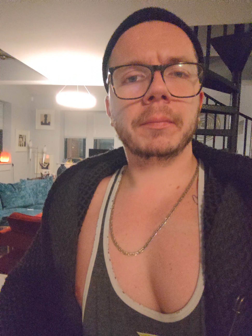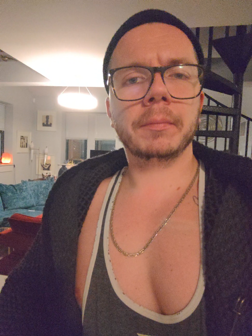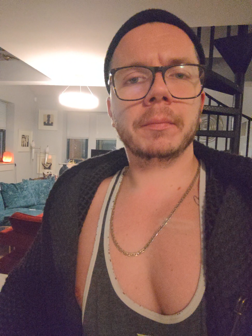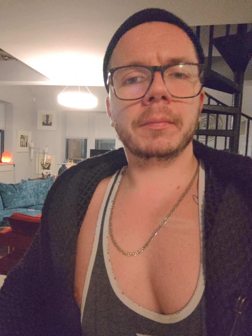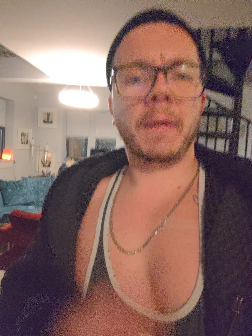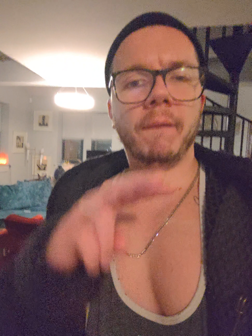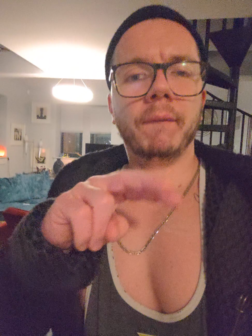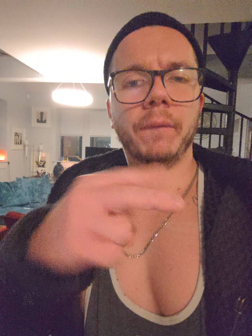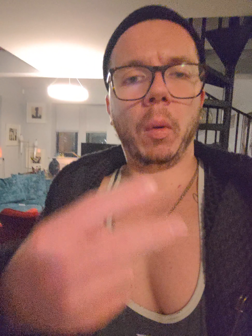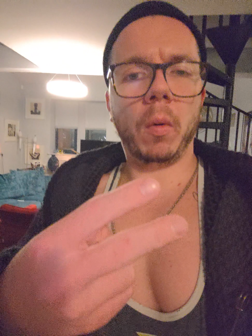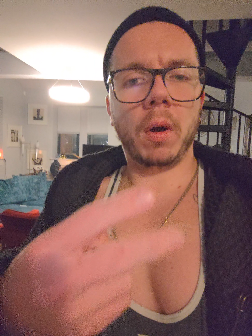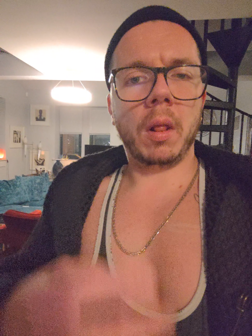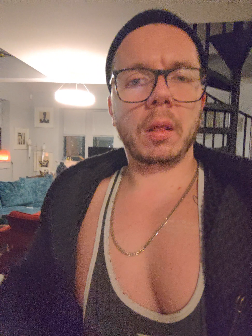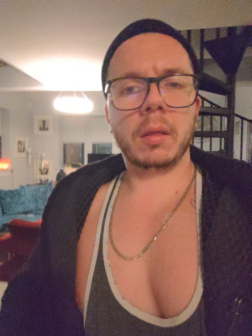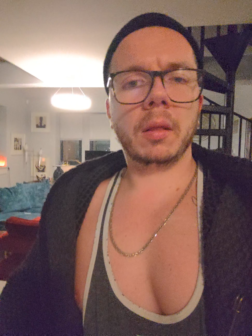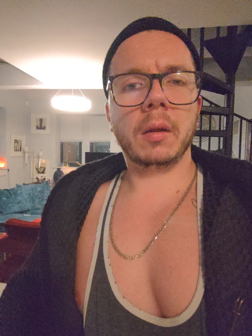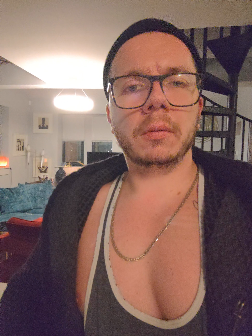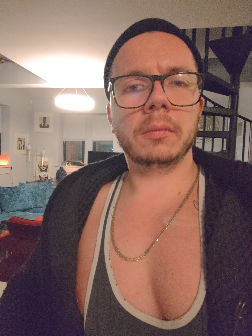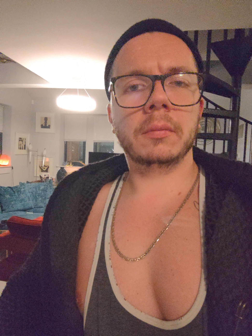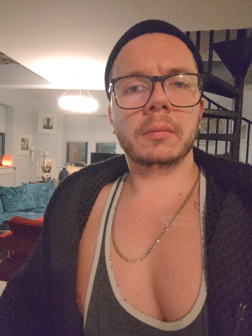fall